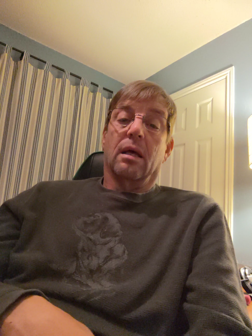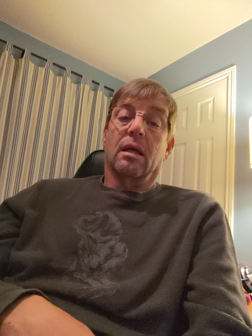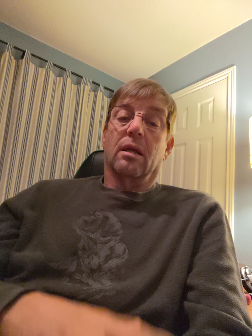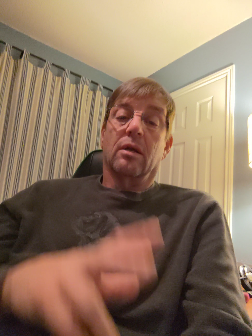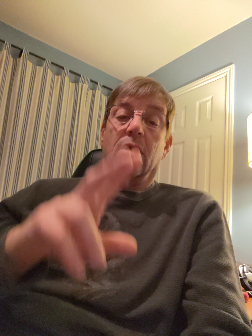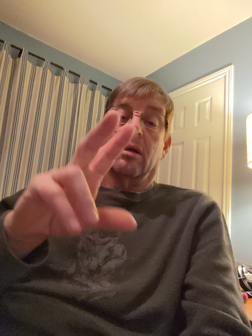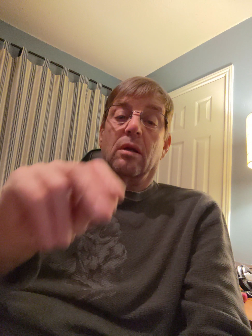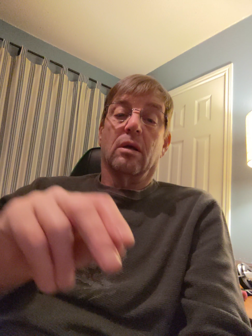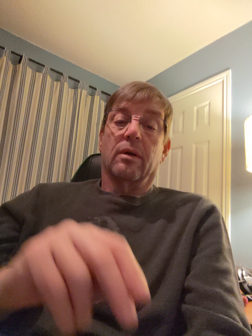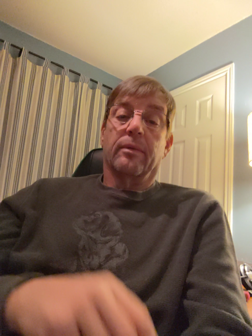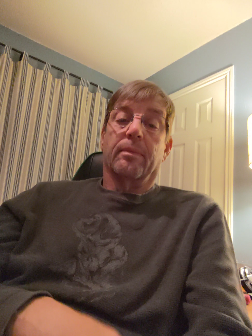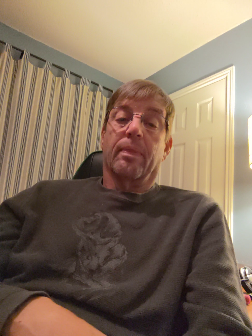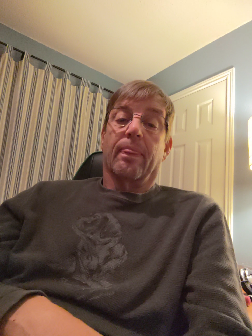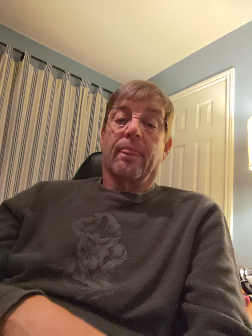no